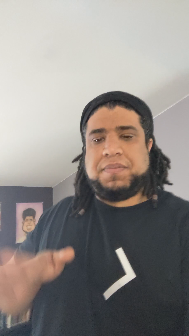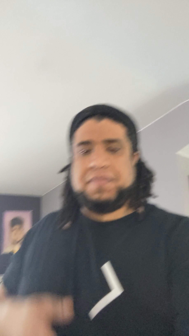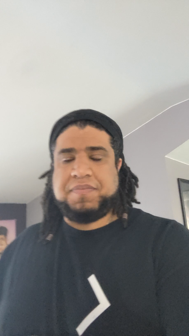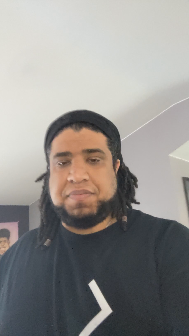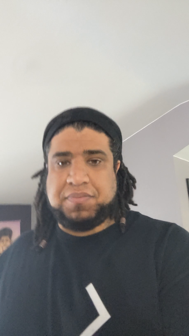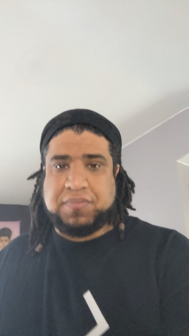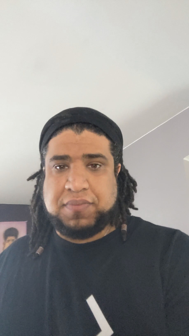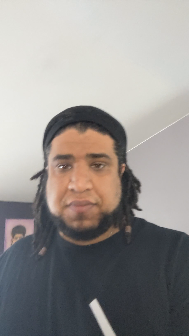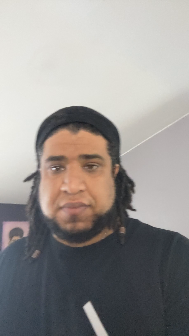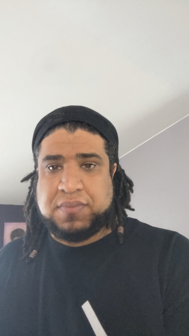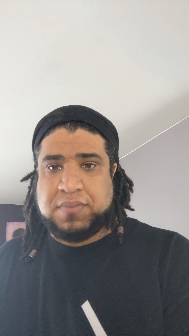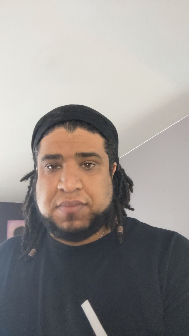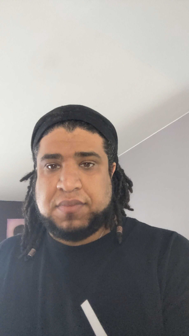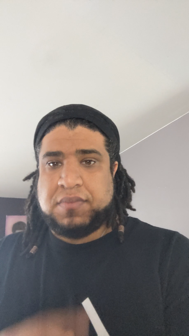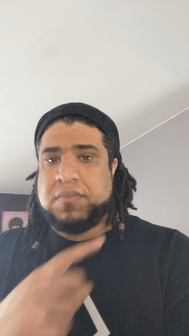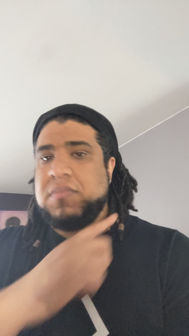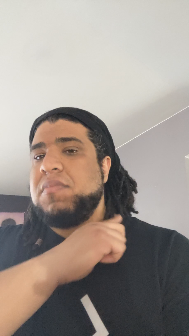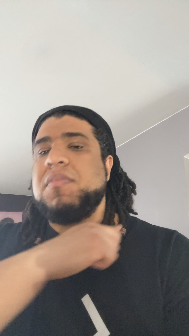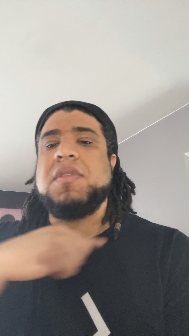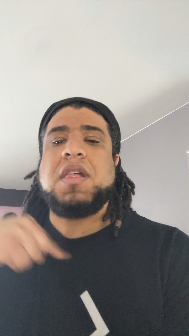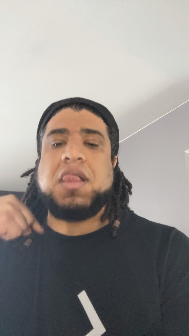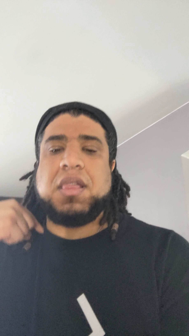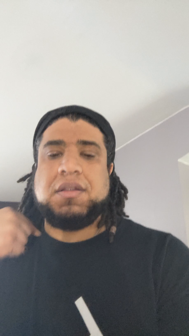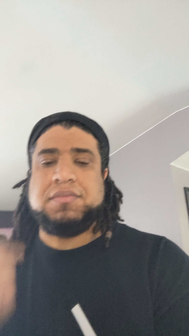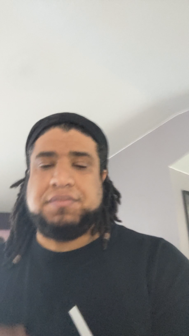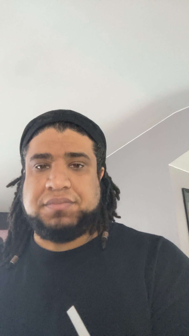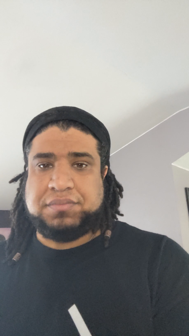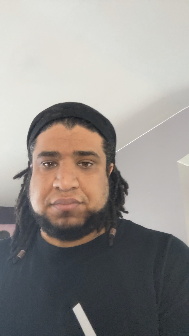necklace